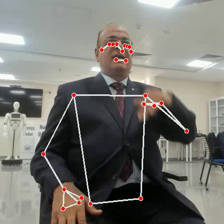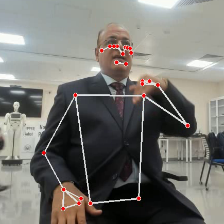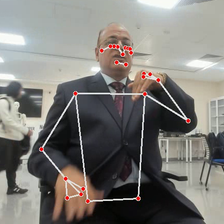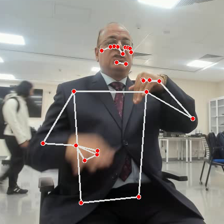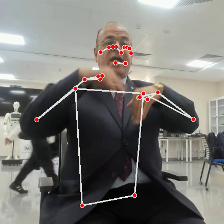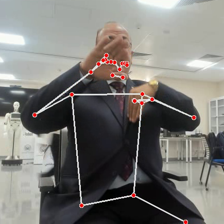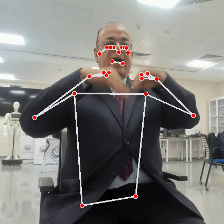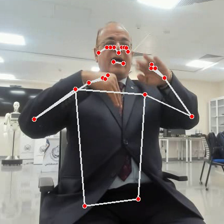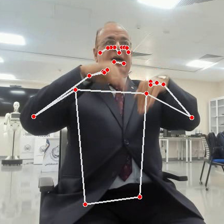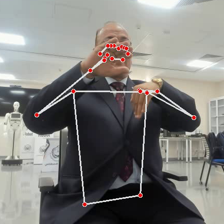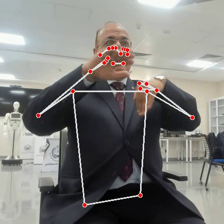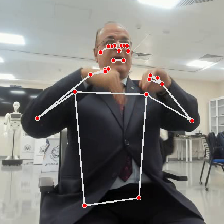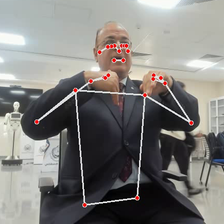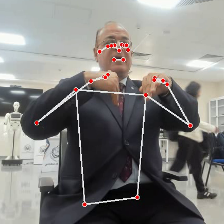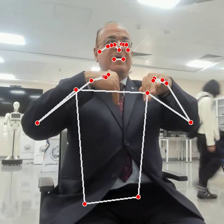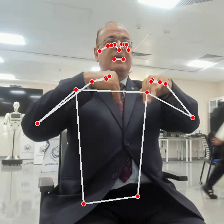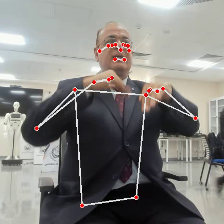shar3